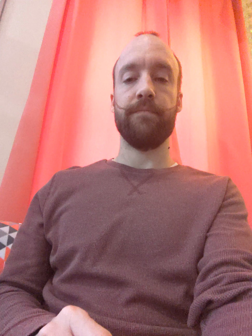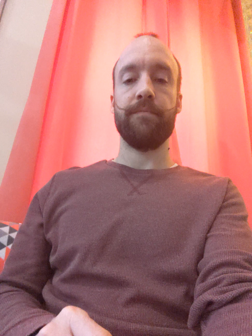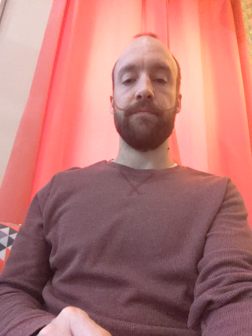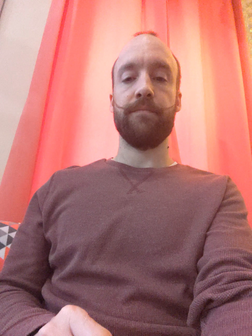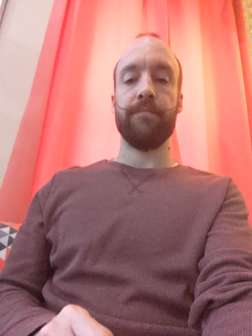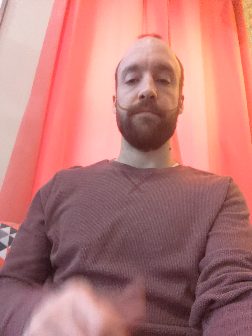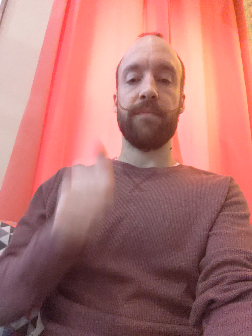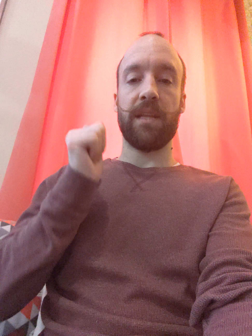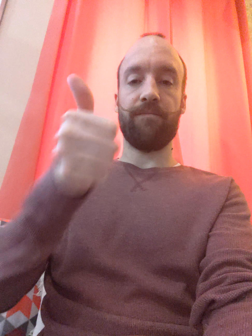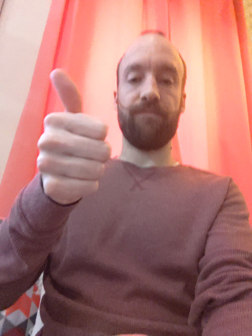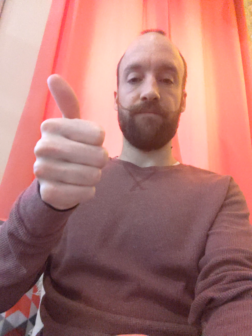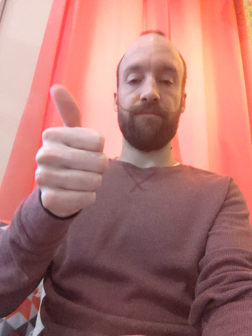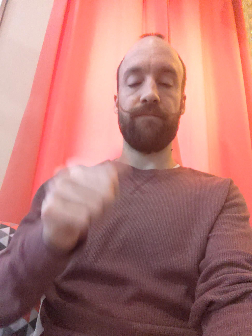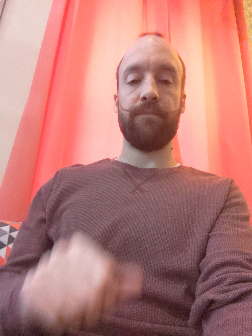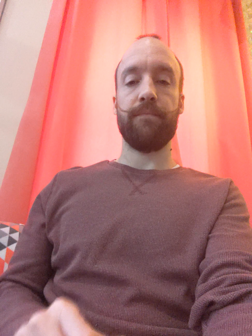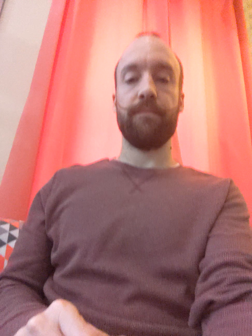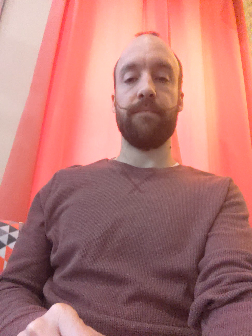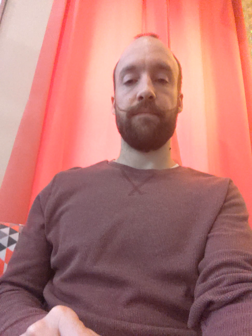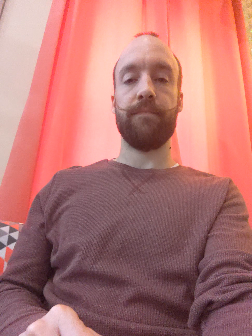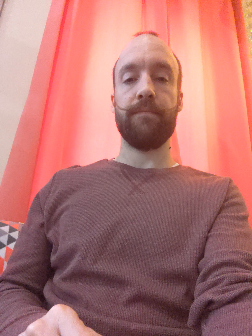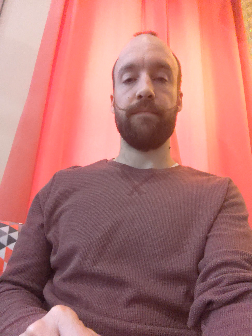yourself